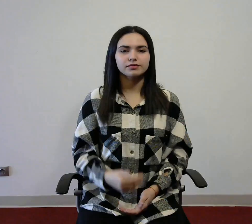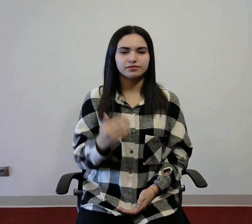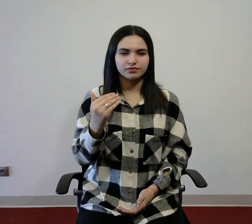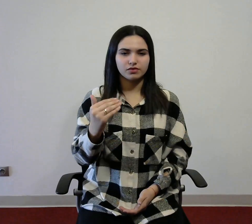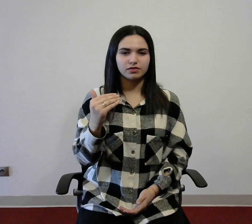siz